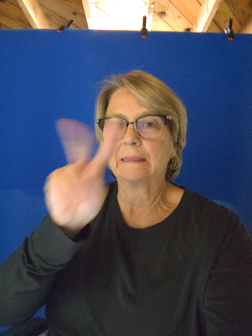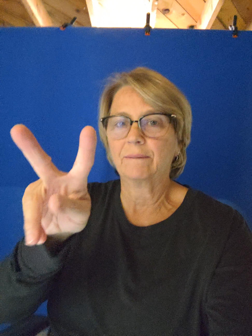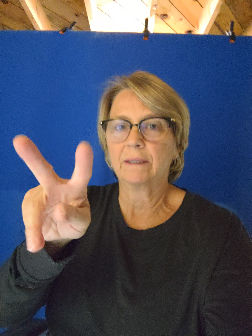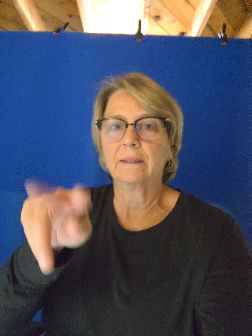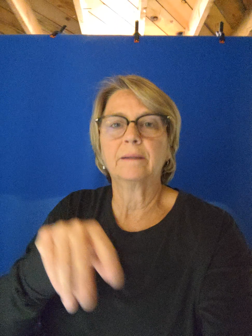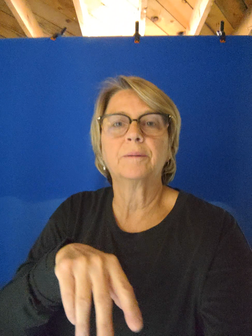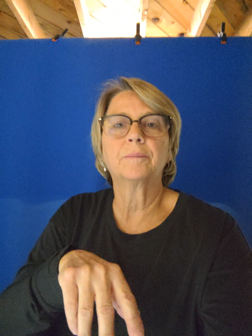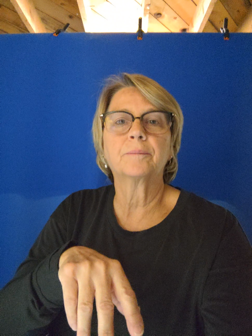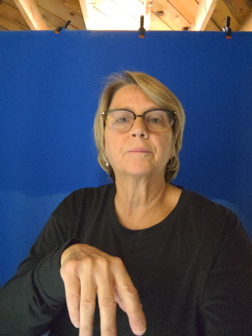TV